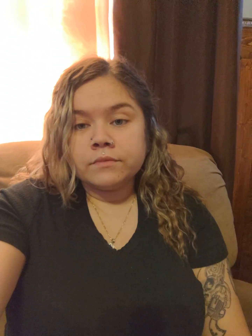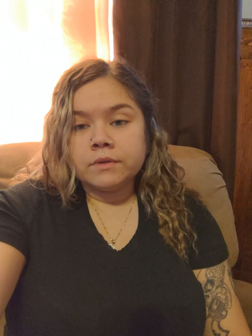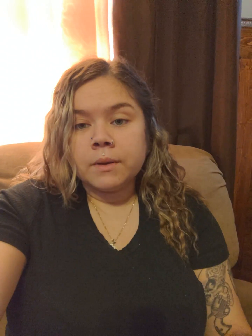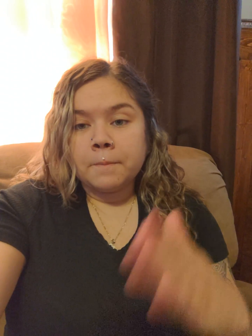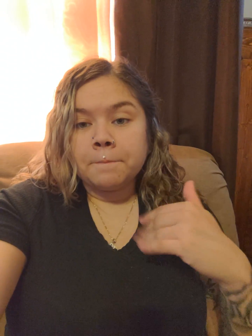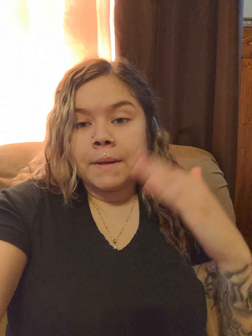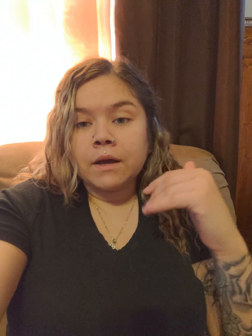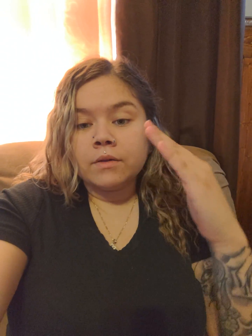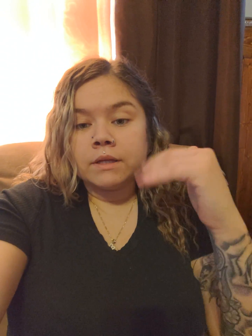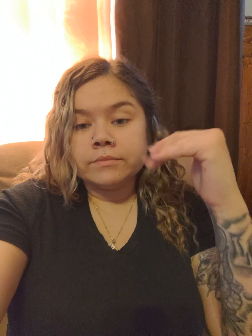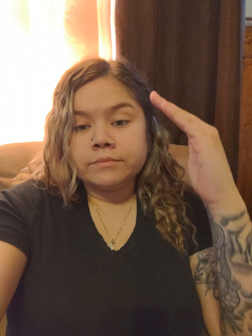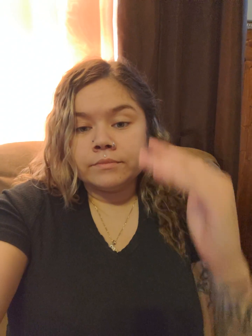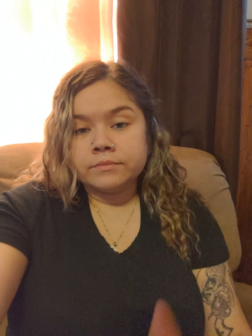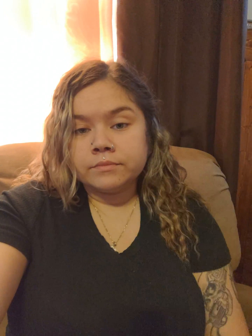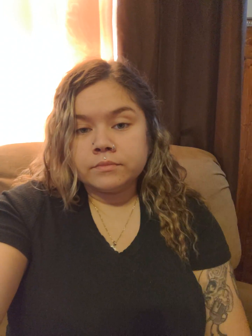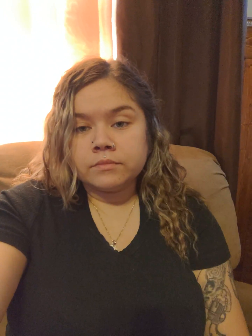build